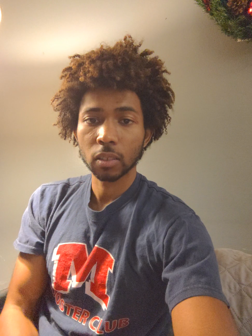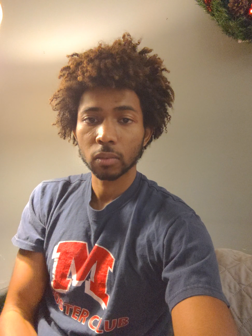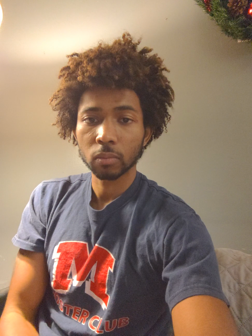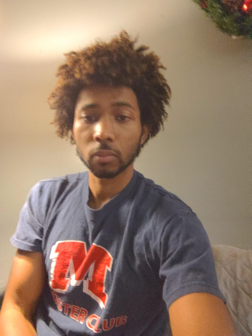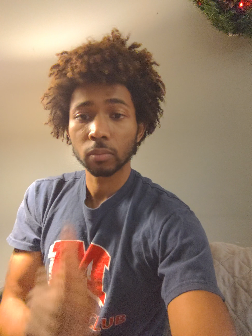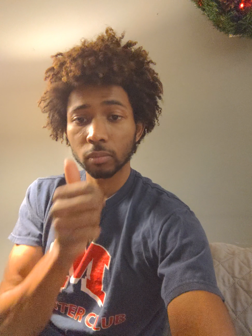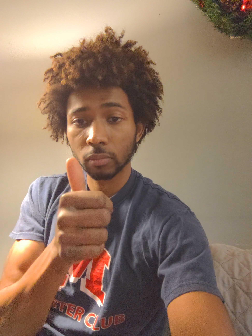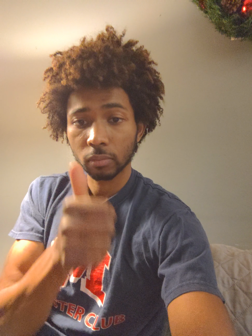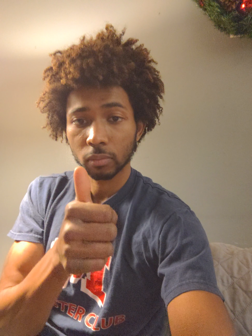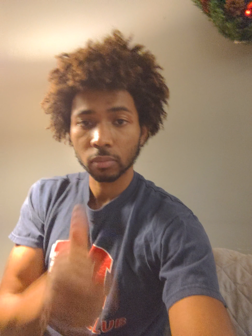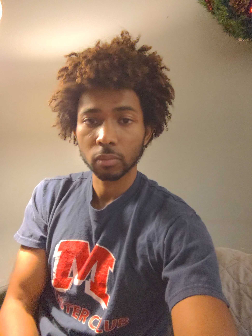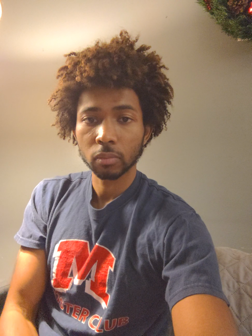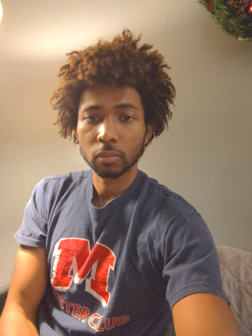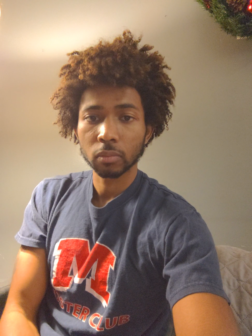yourself